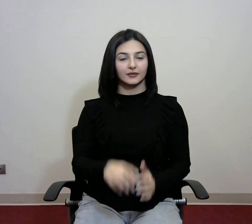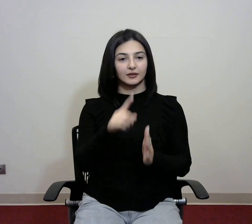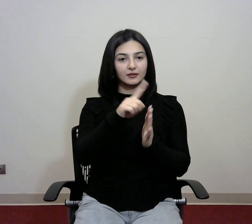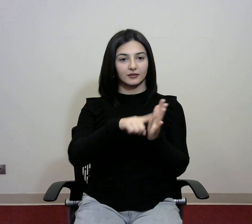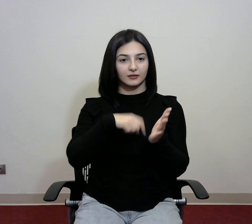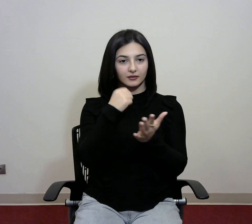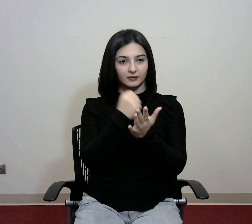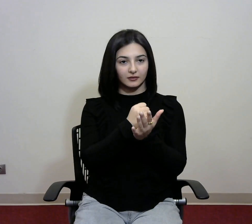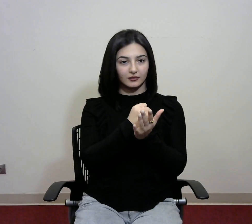notarial